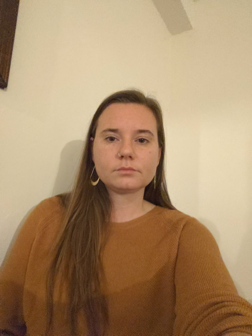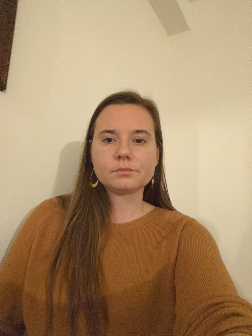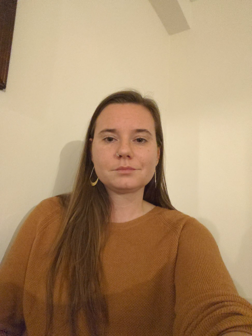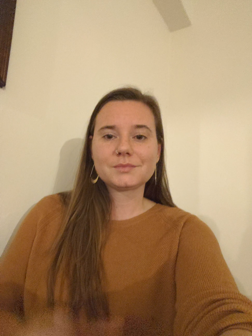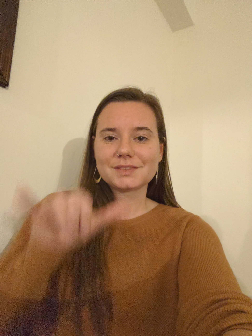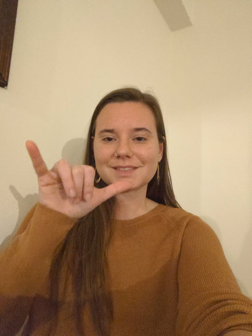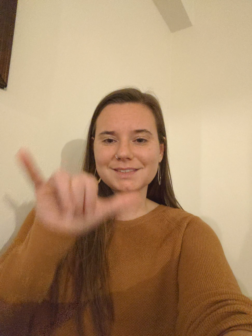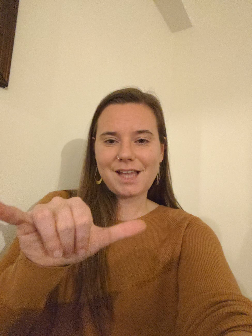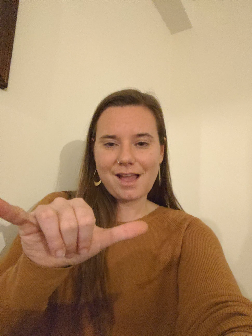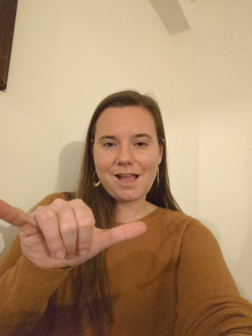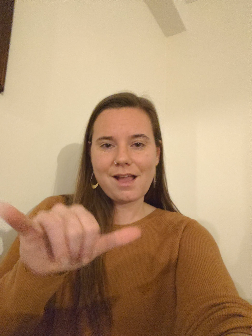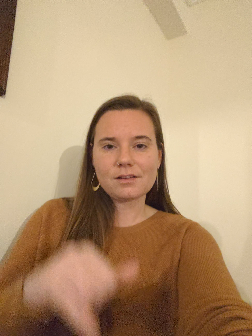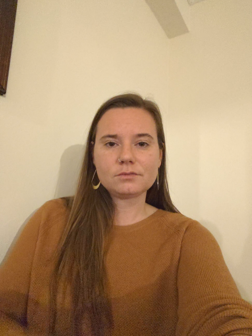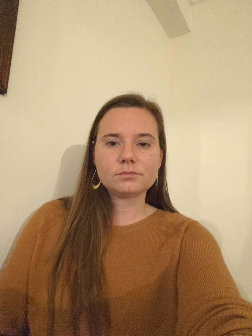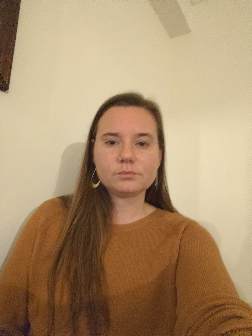stay